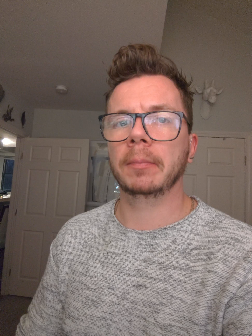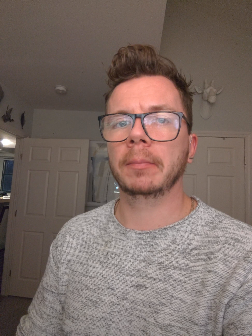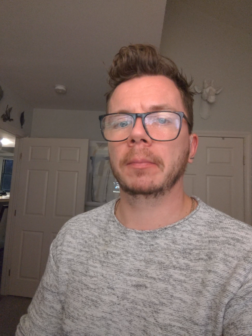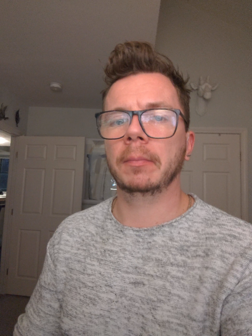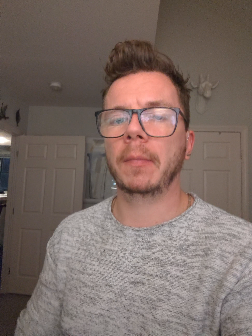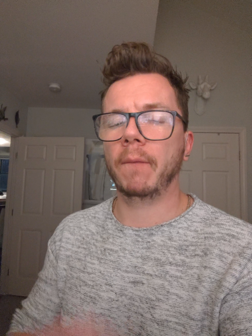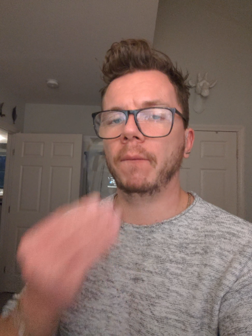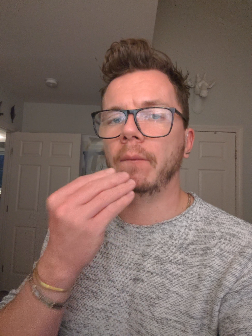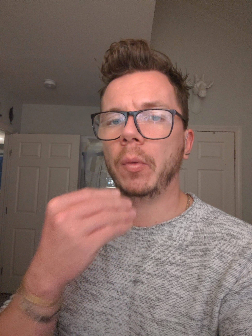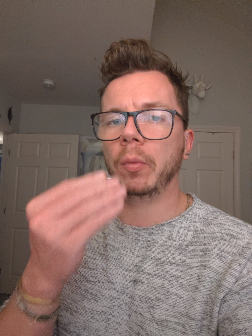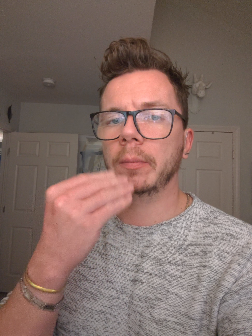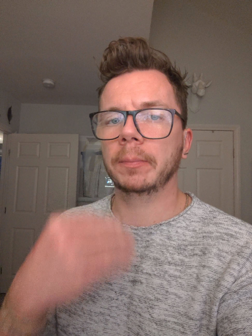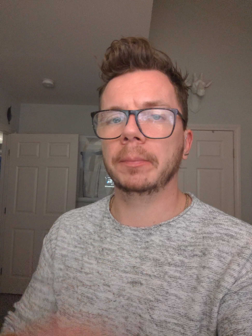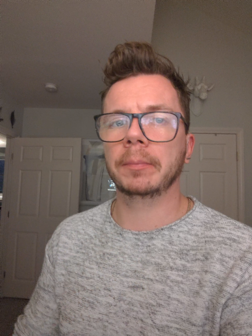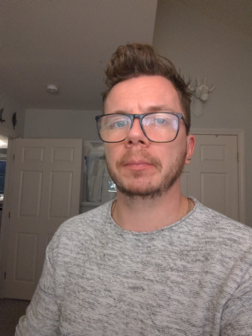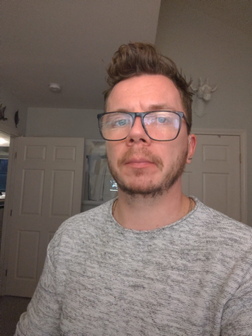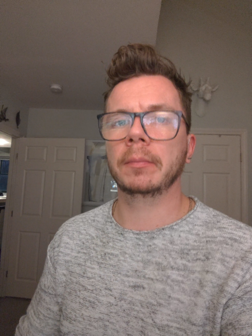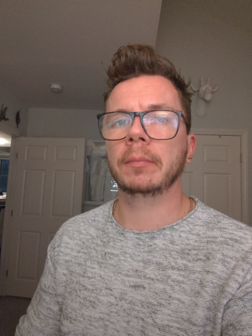food